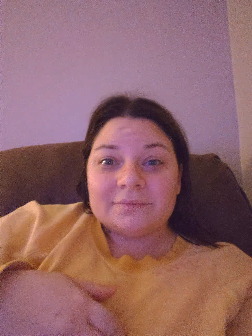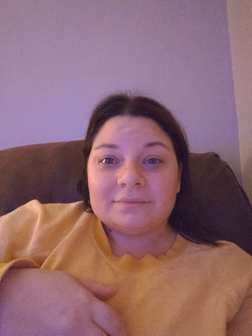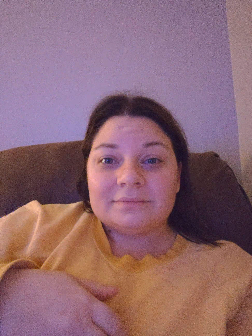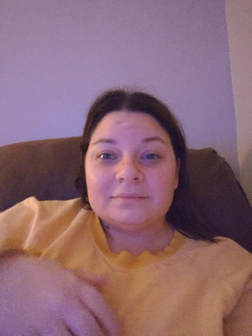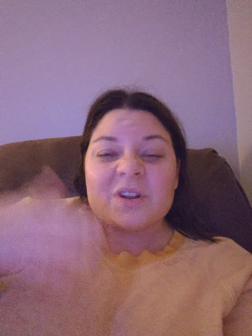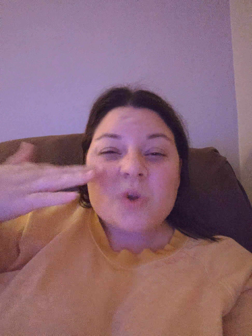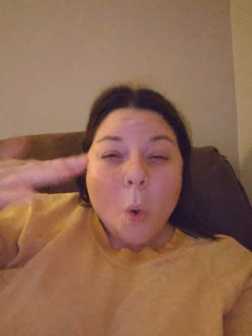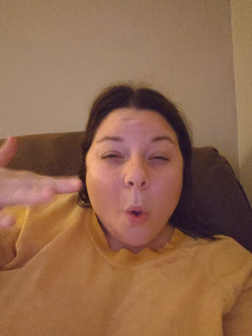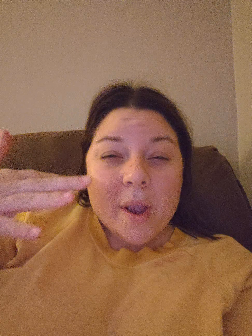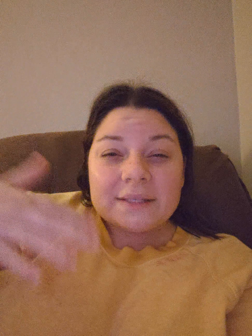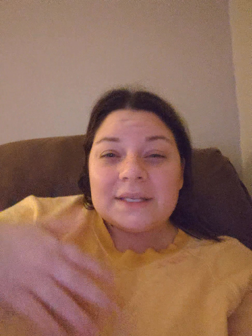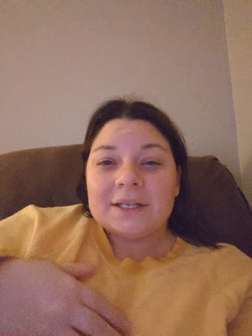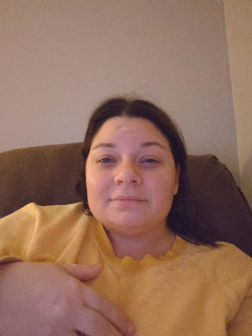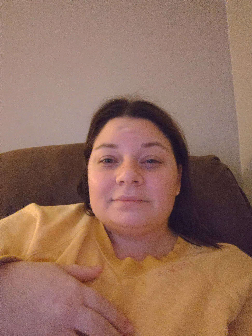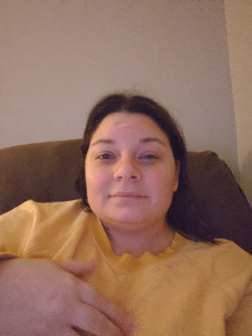noisy